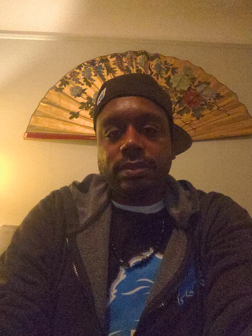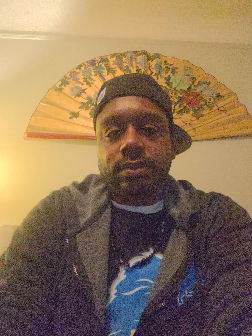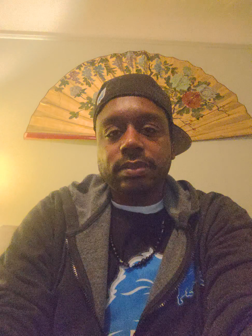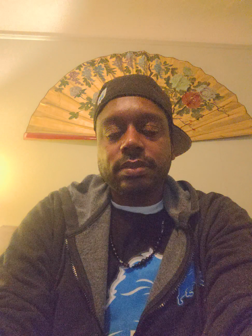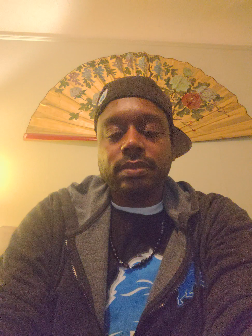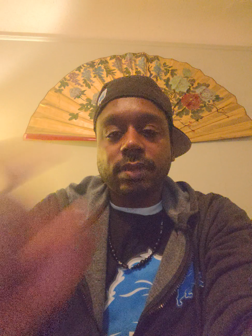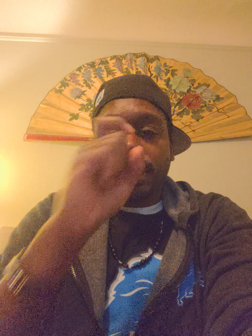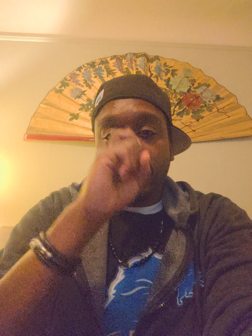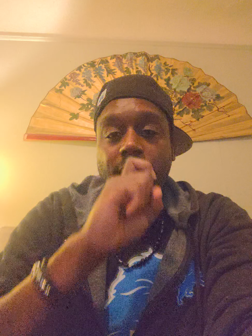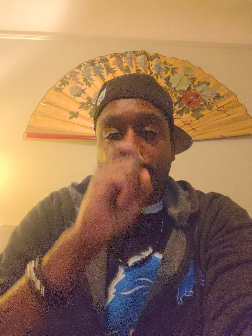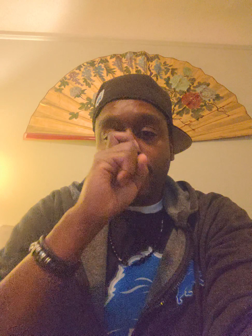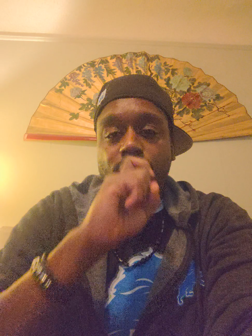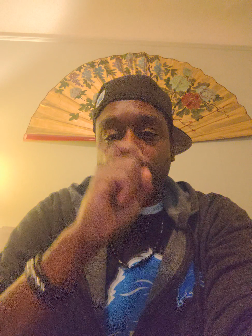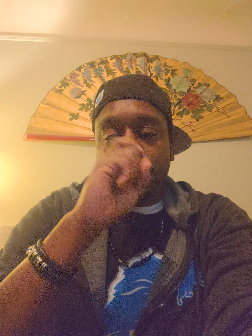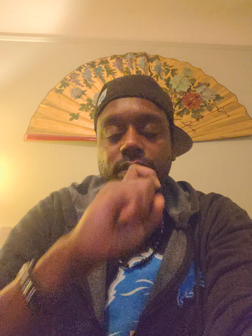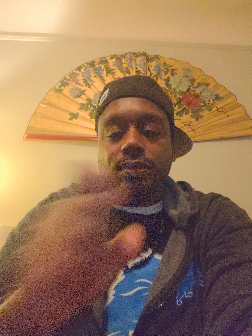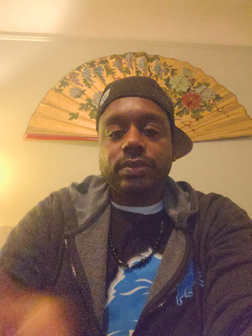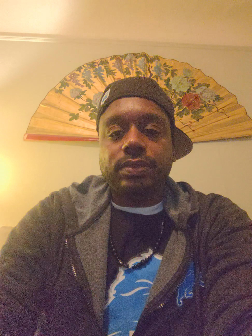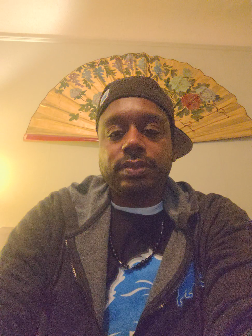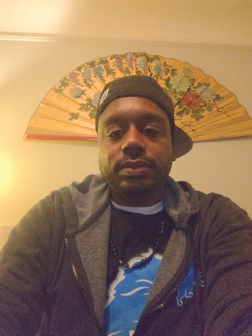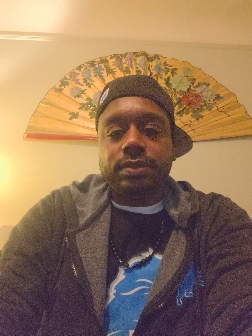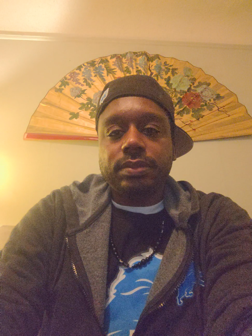doll